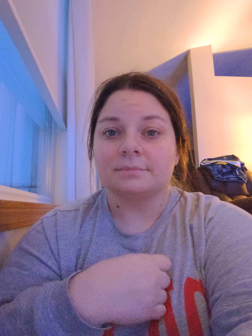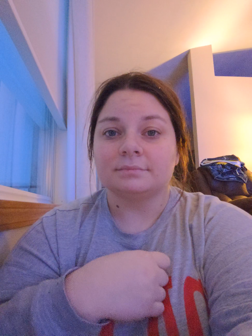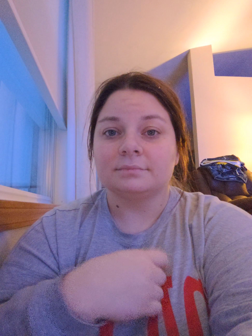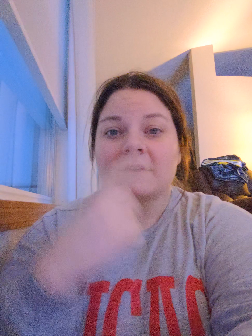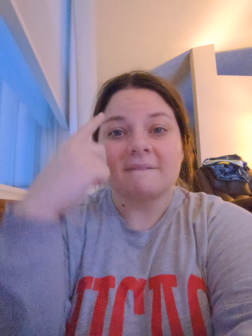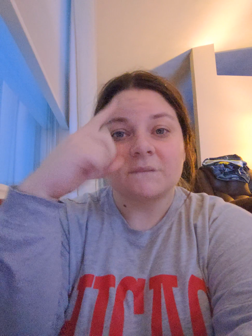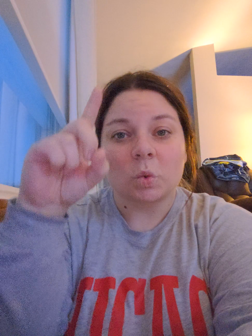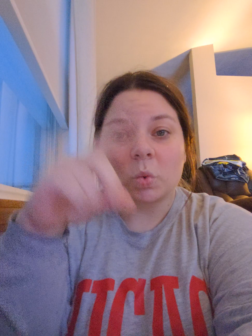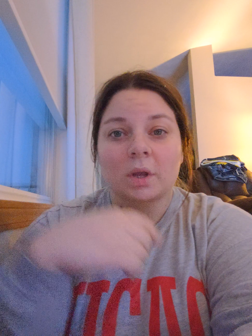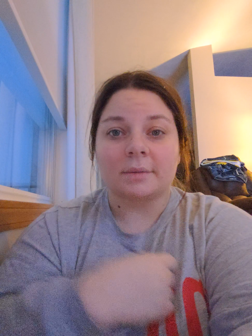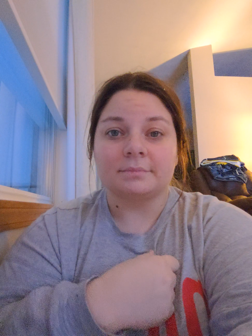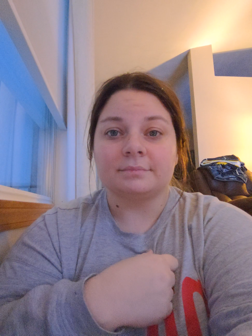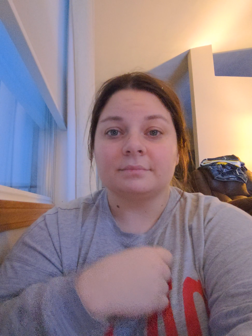for